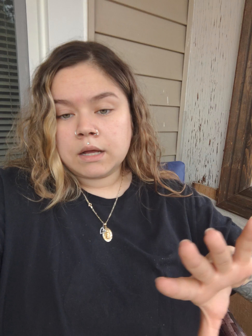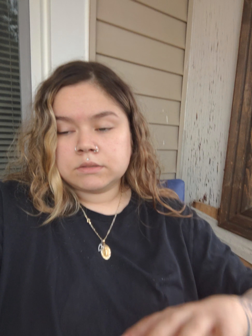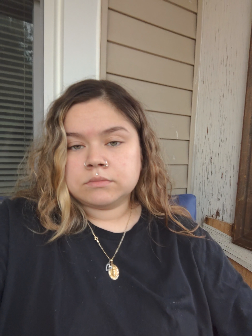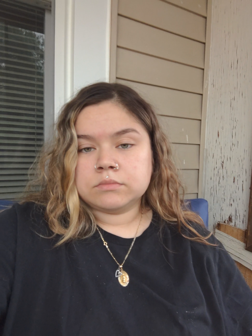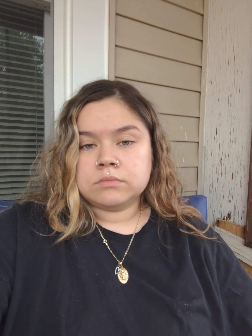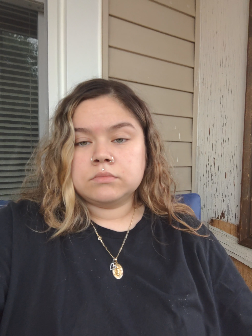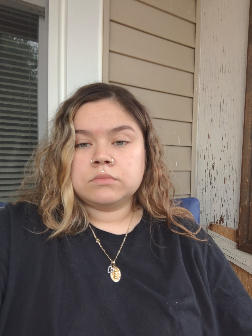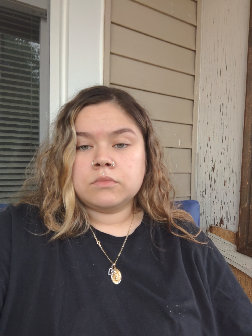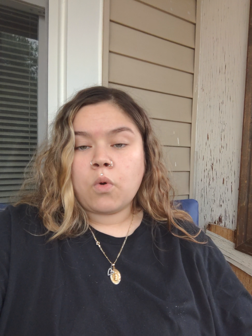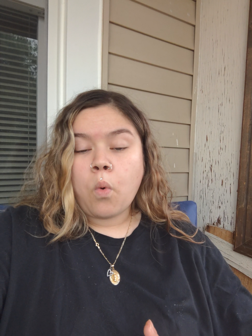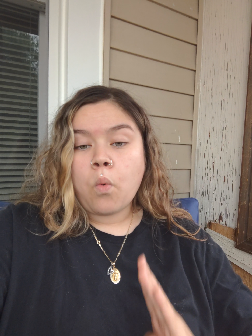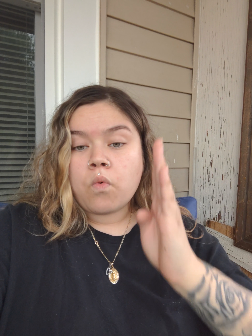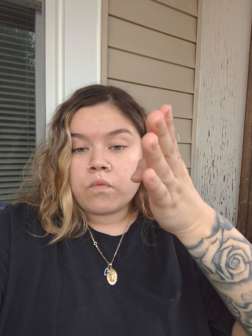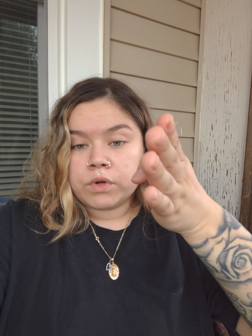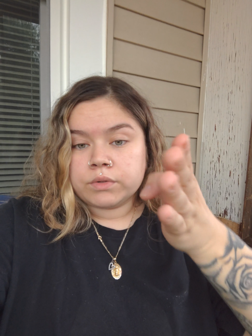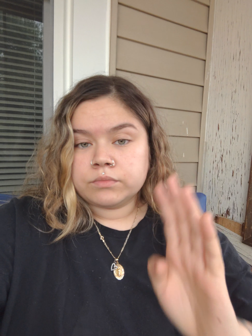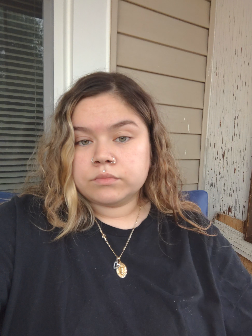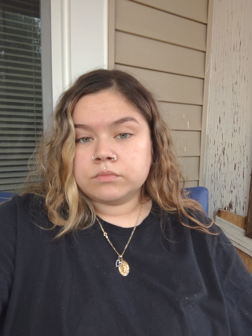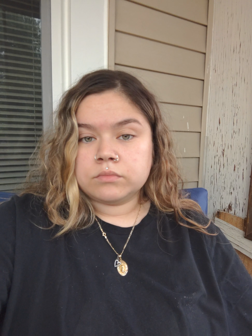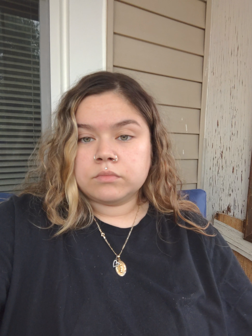over